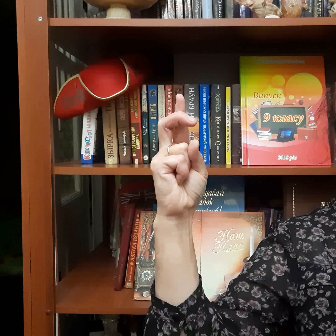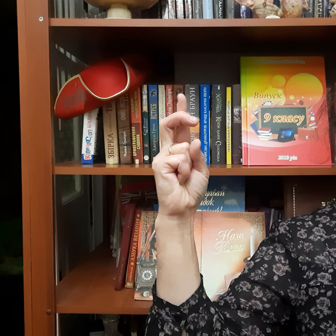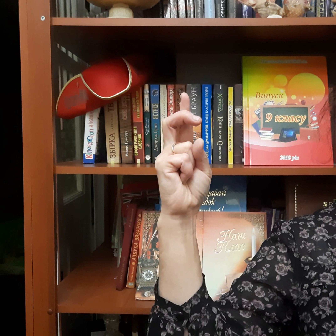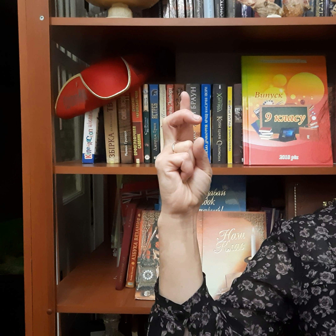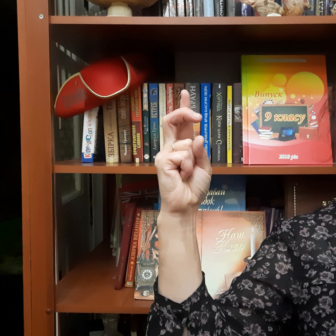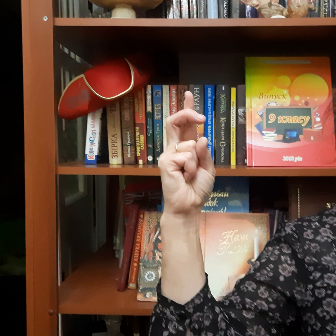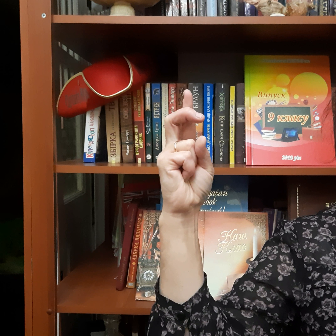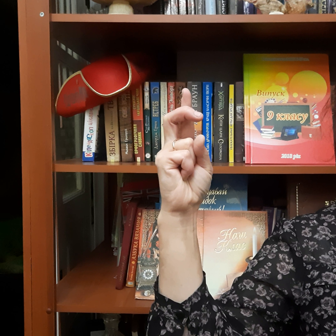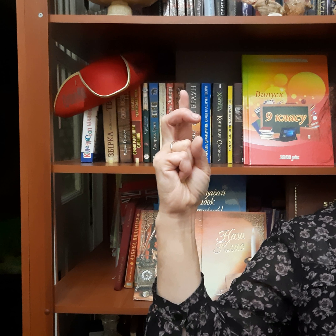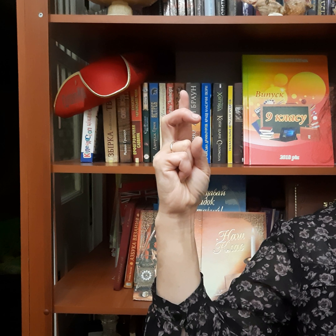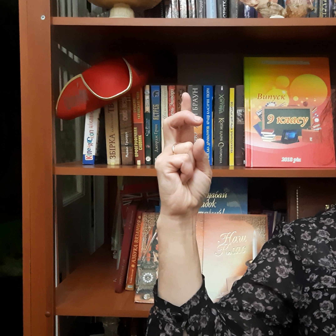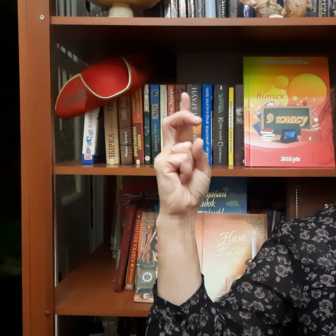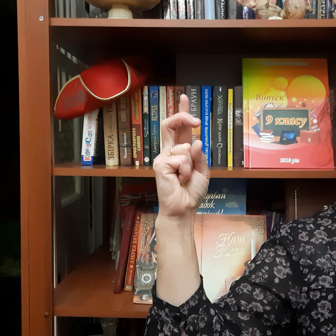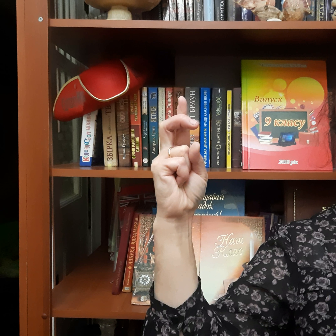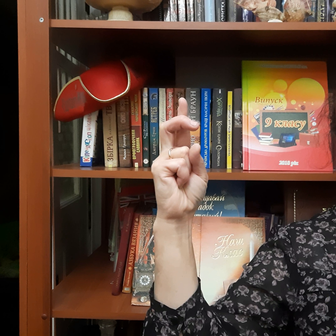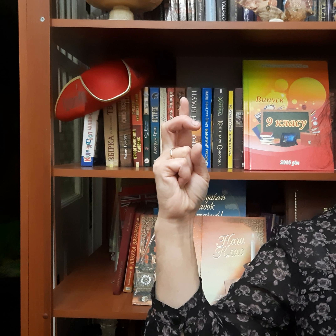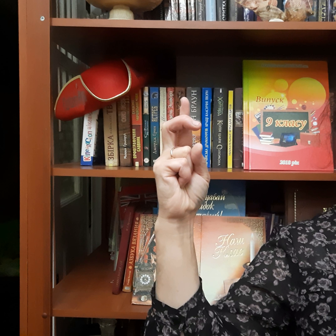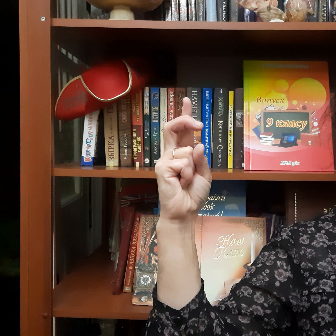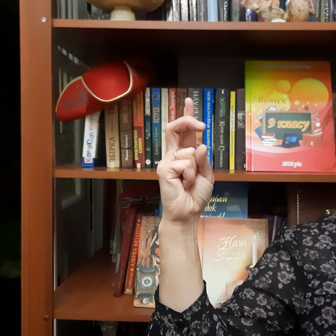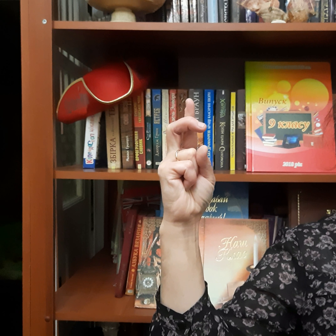Б